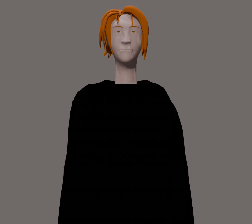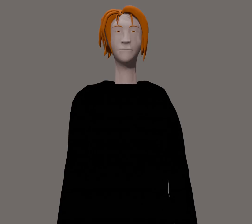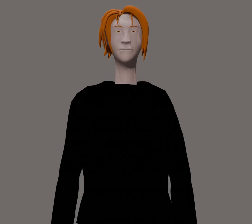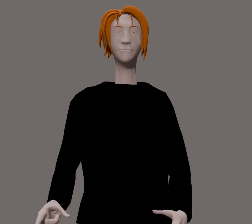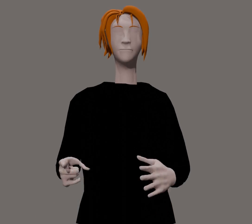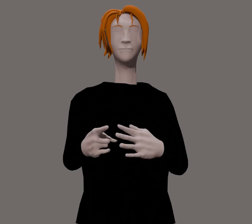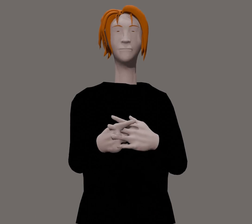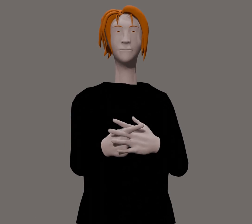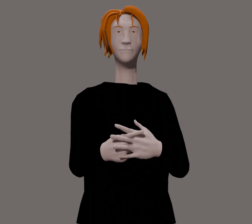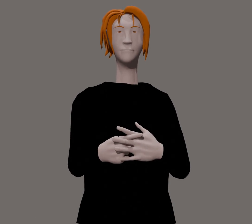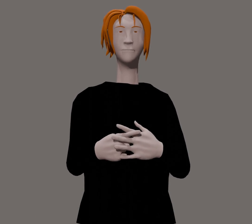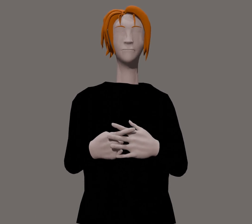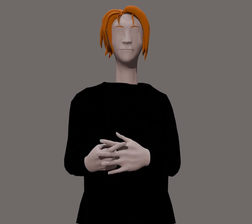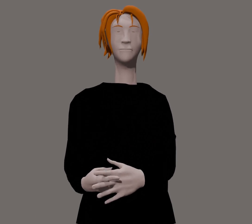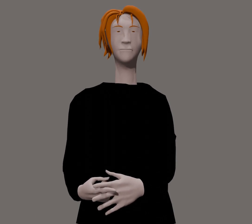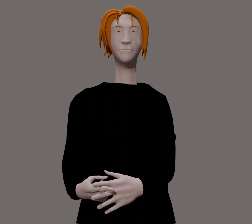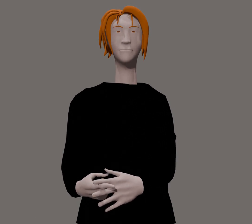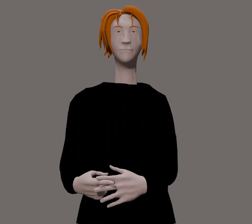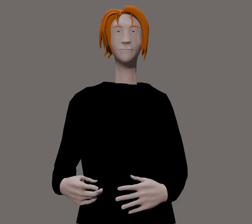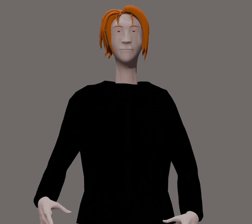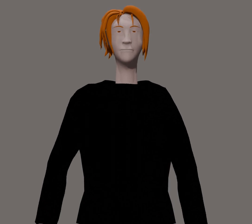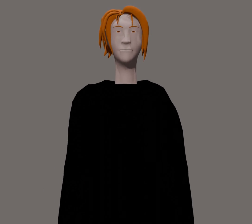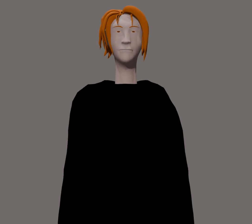Commence